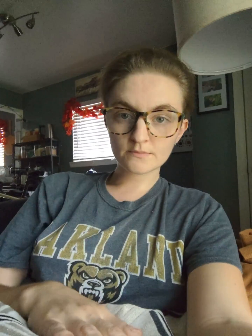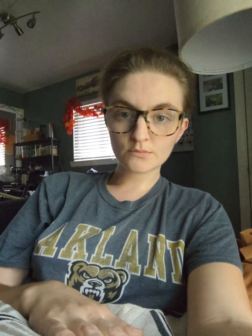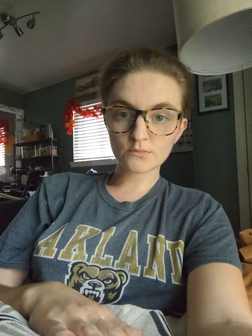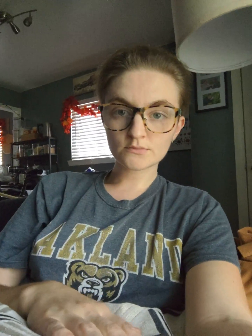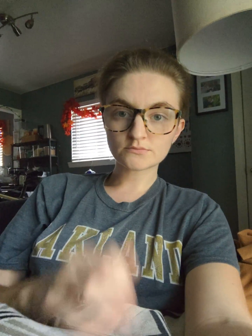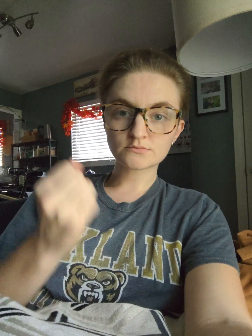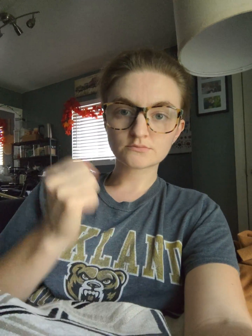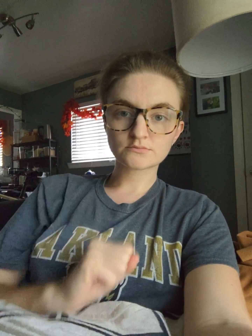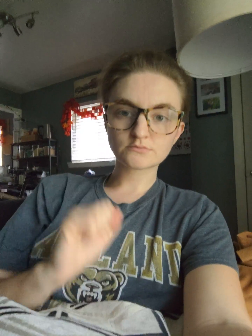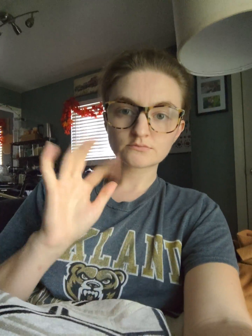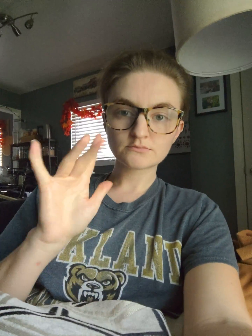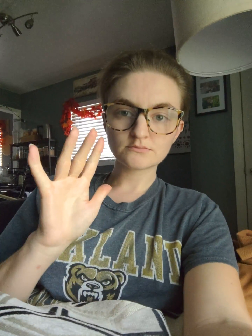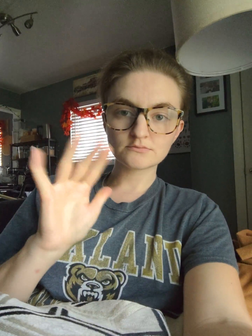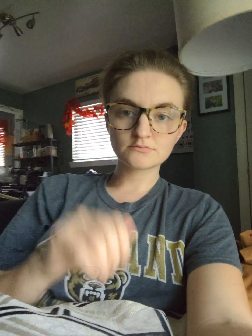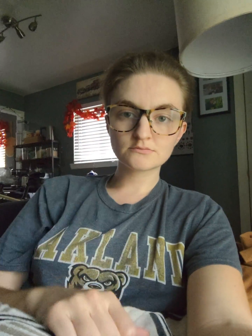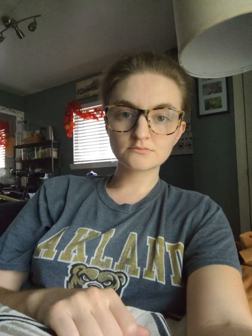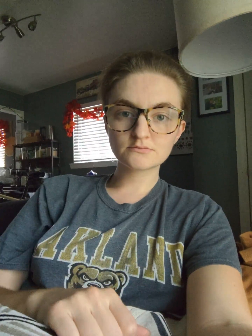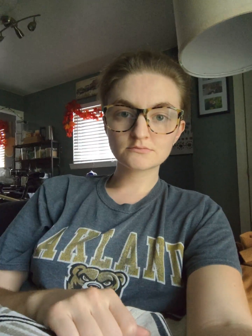gloves